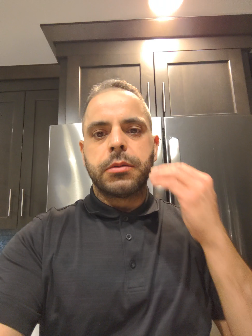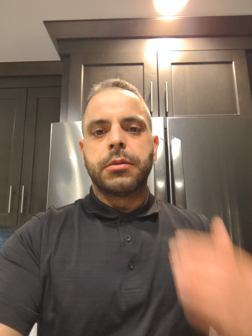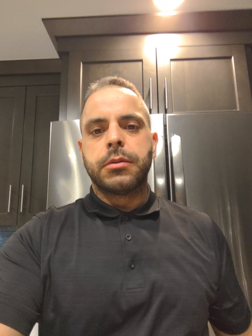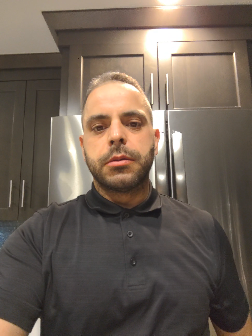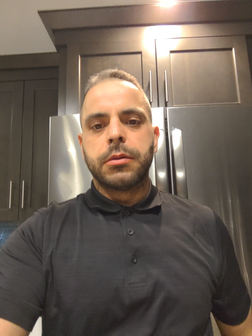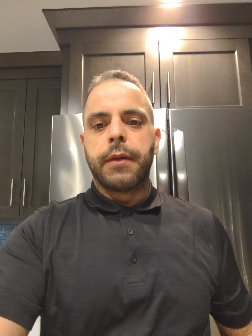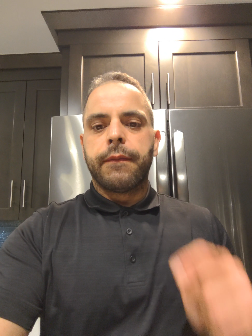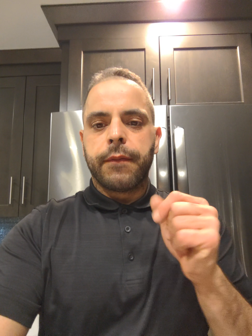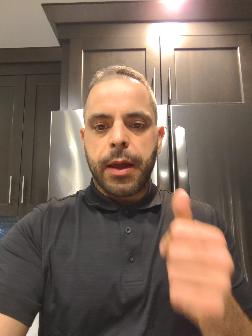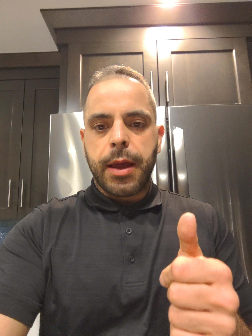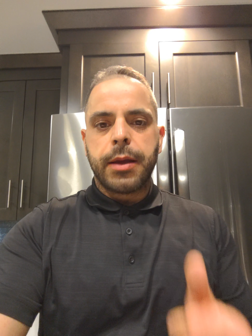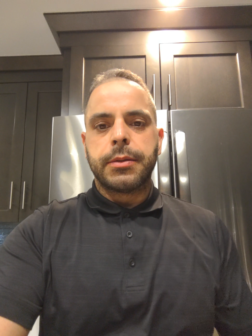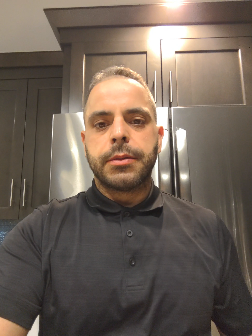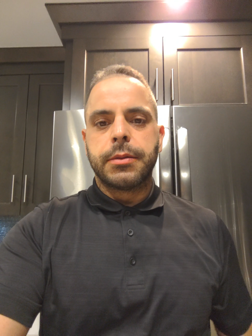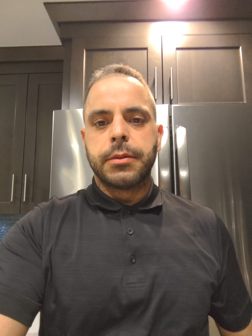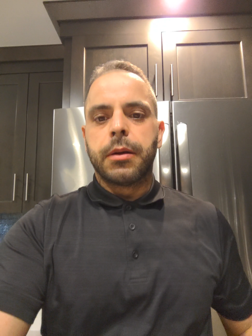fast